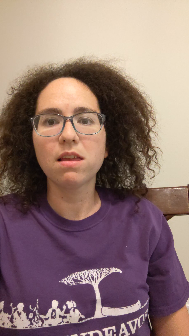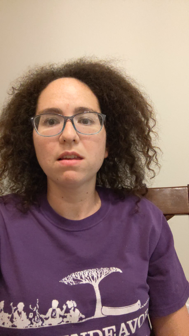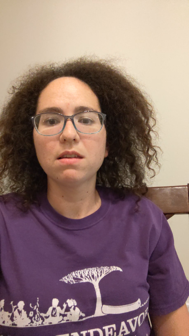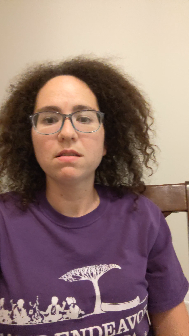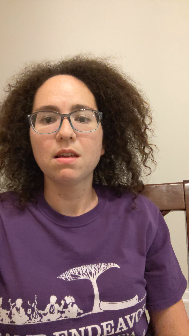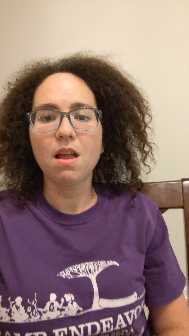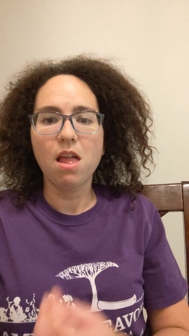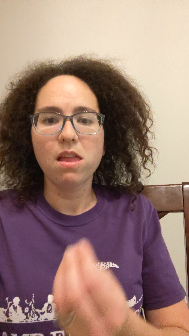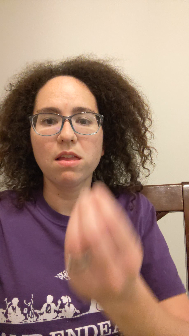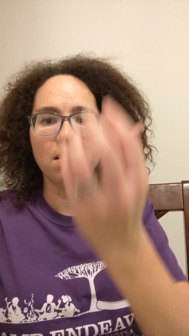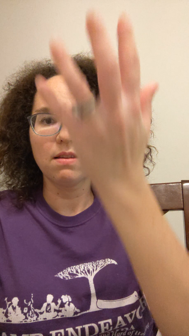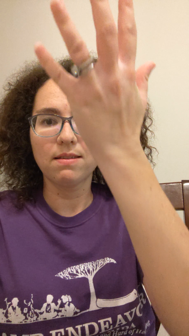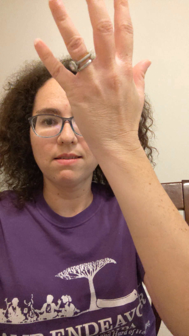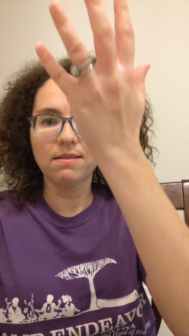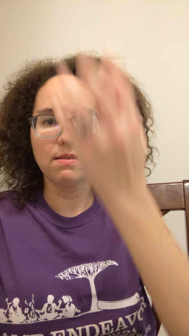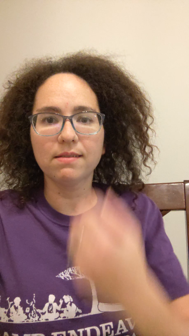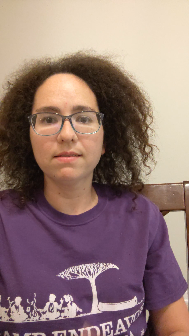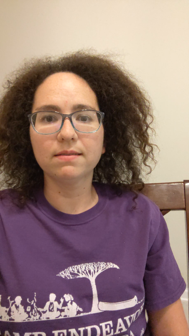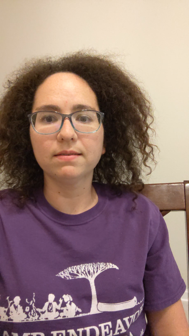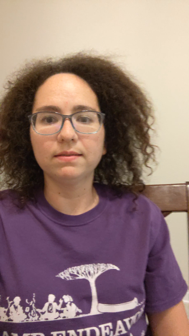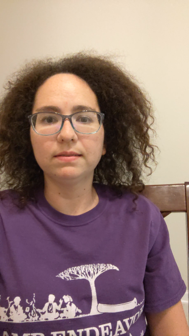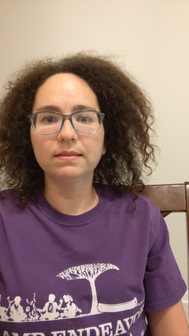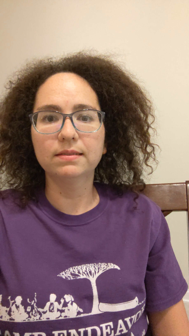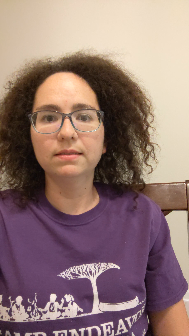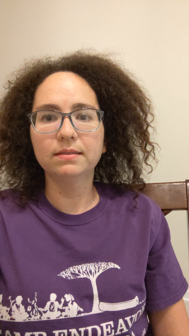plants